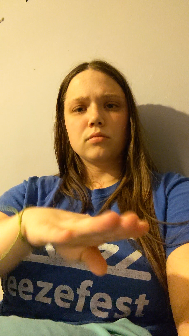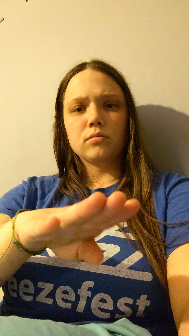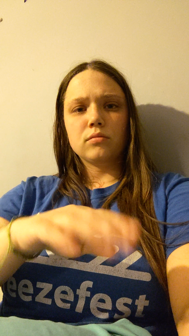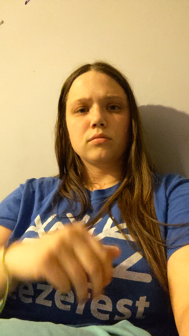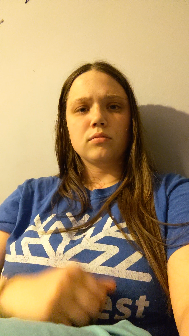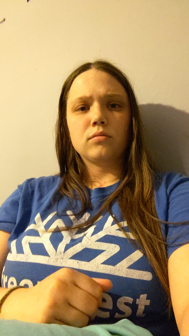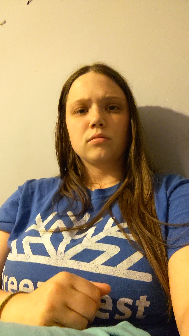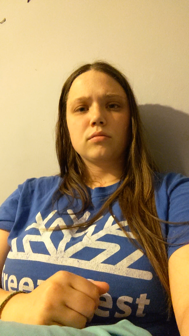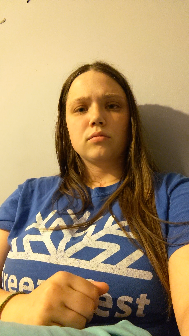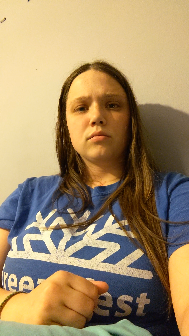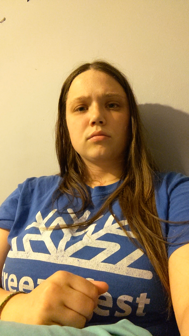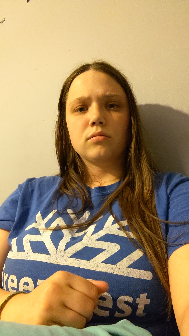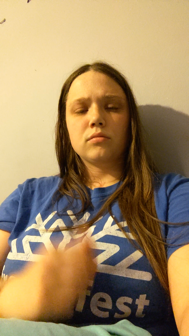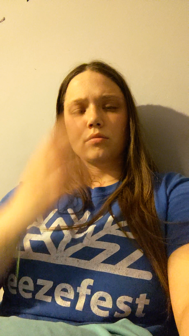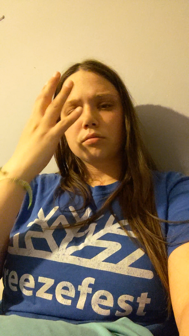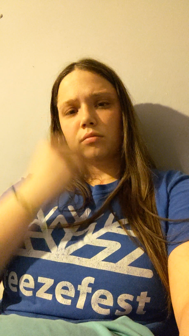asleep